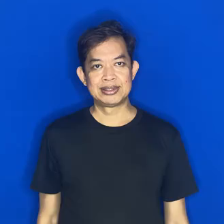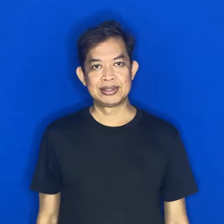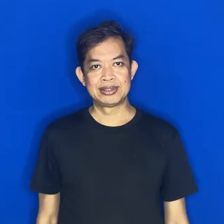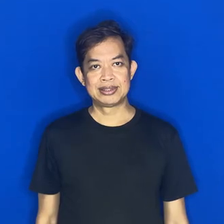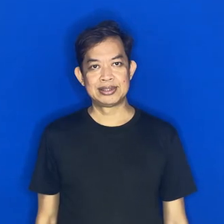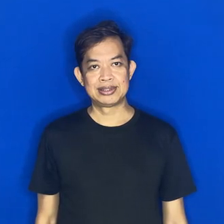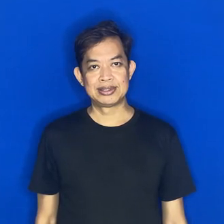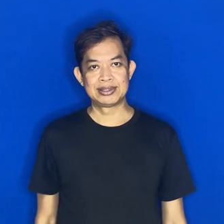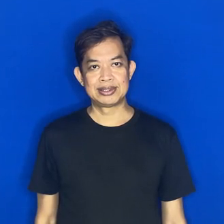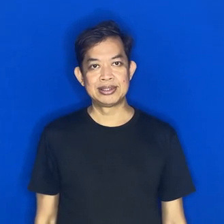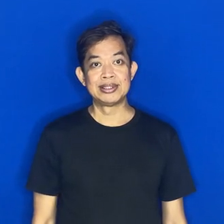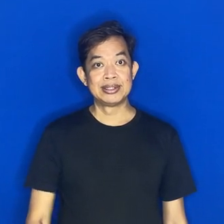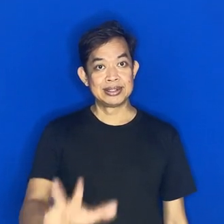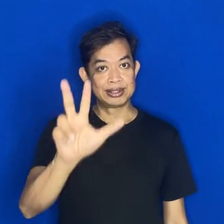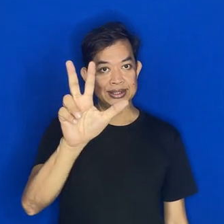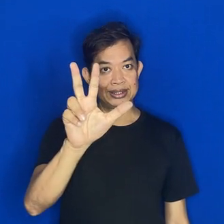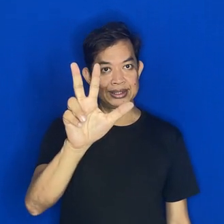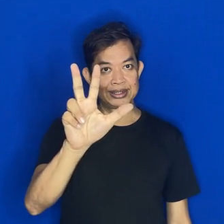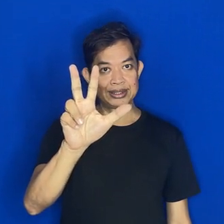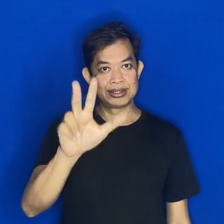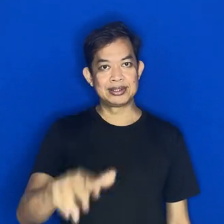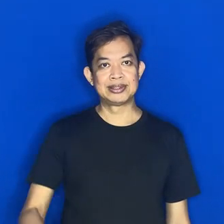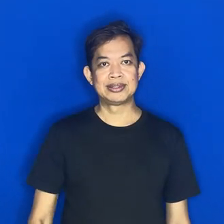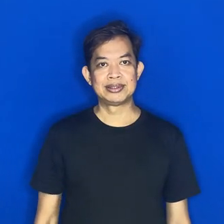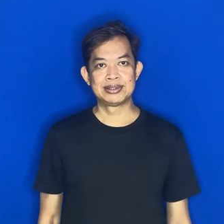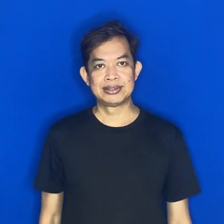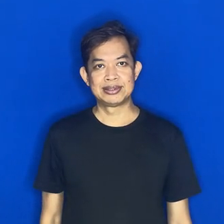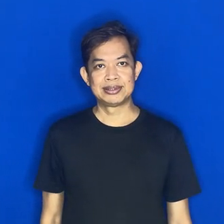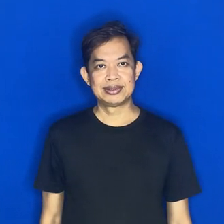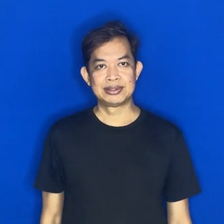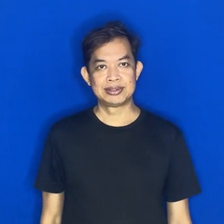three